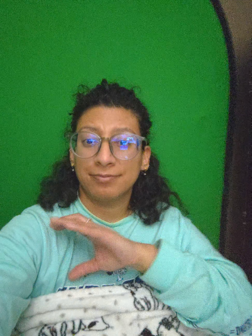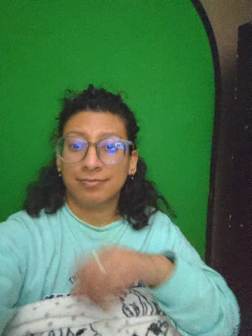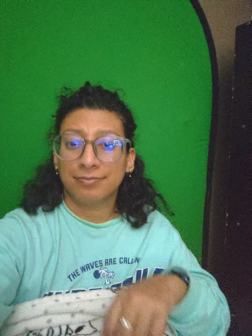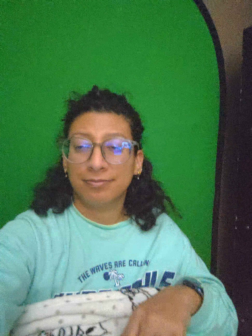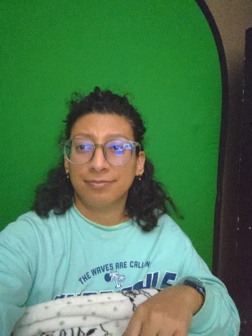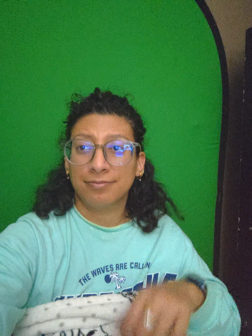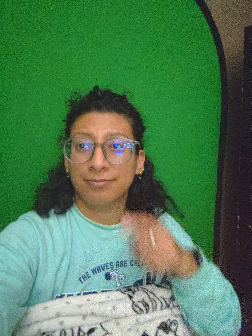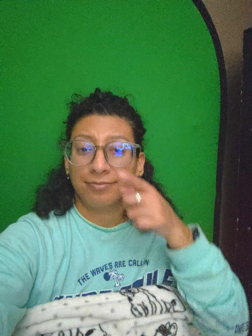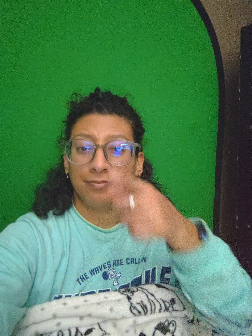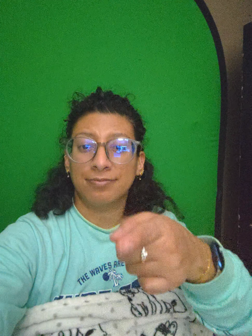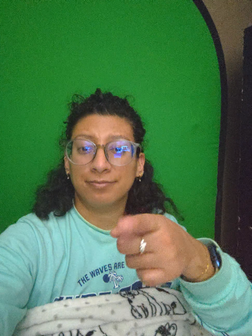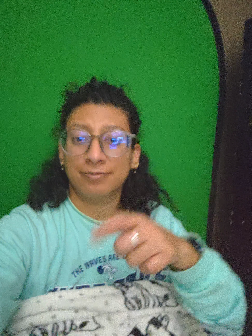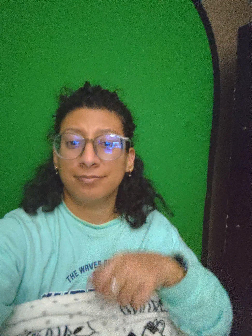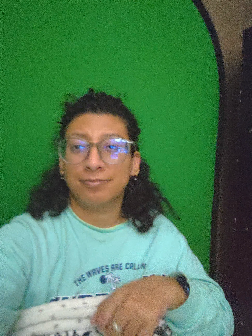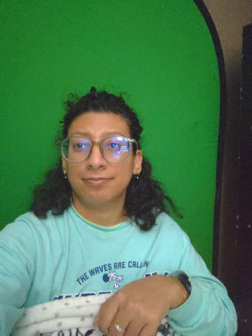there